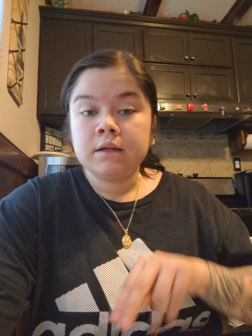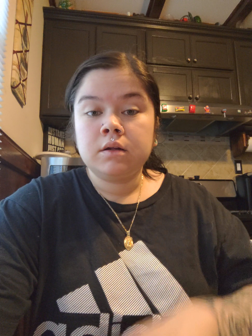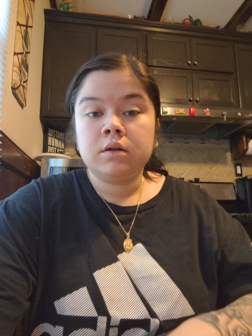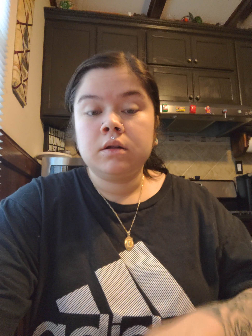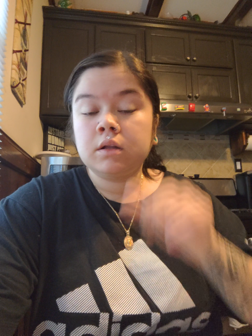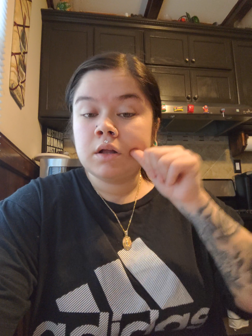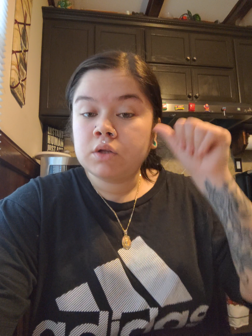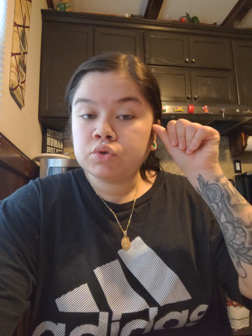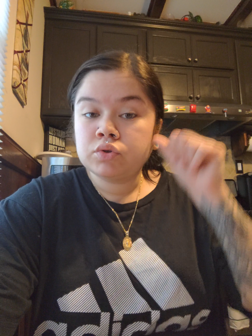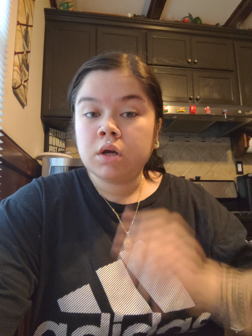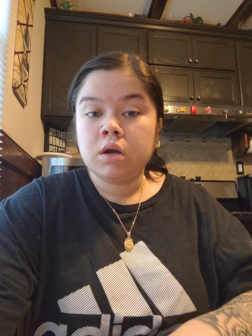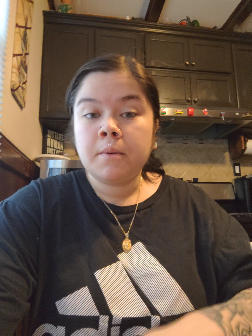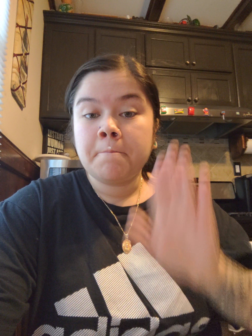yesterday